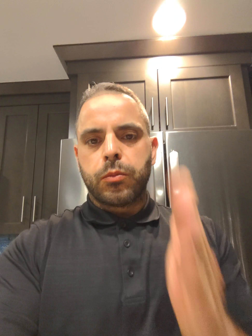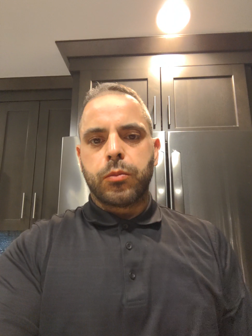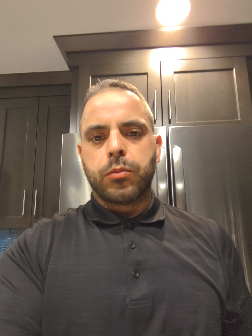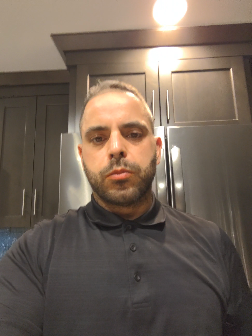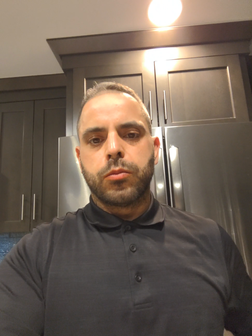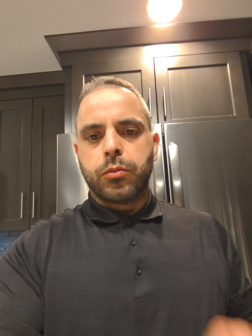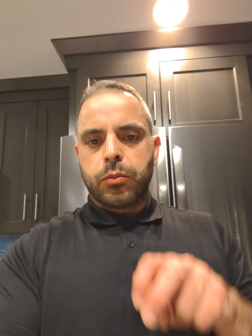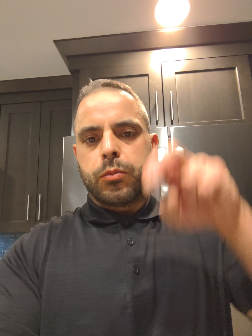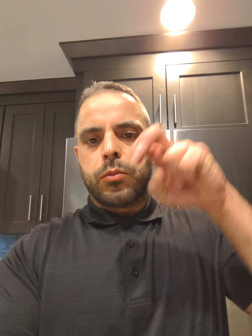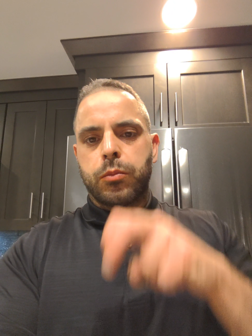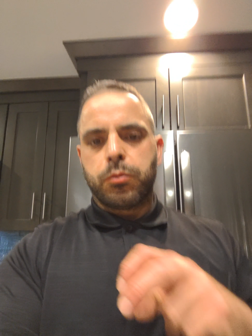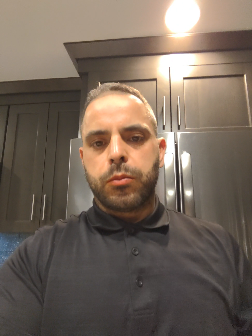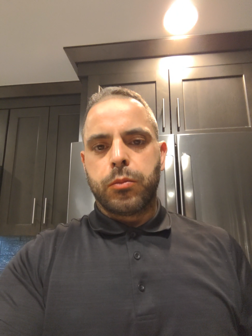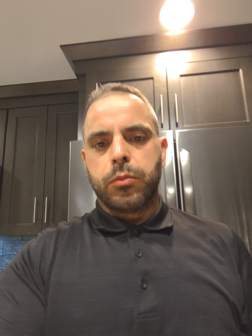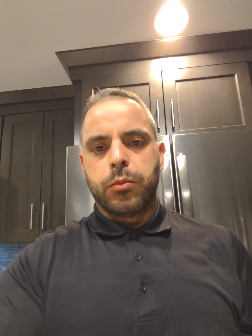jump